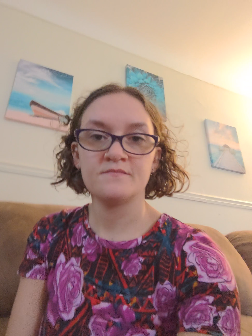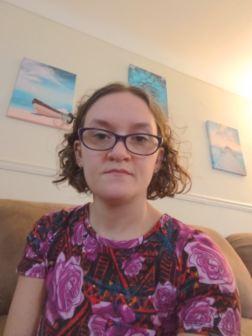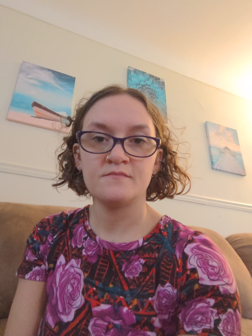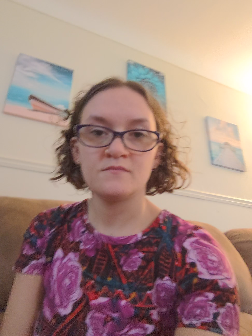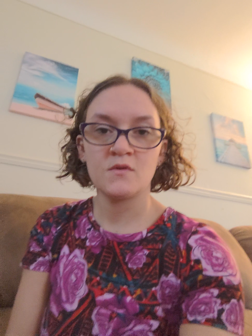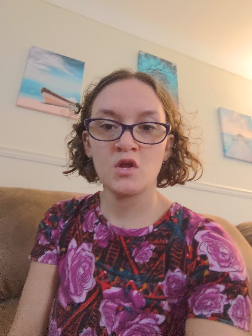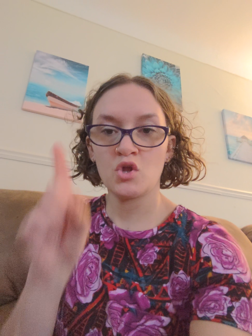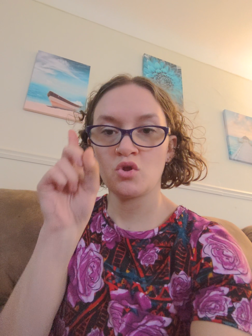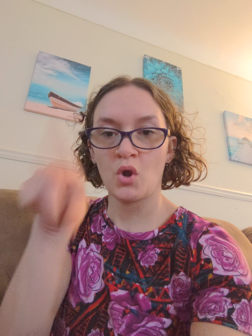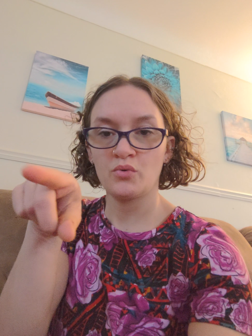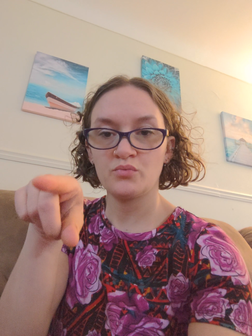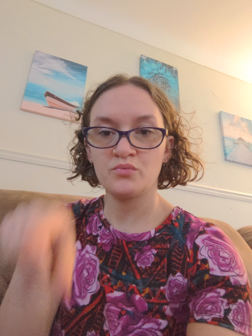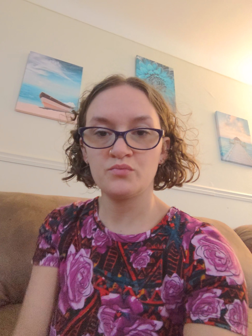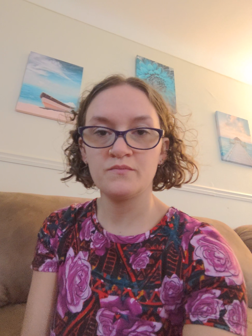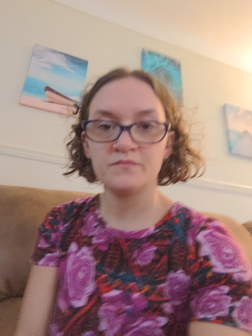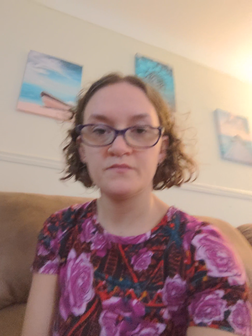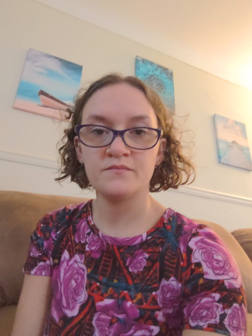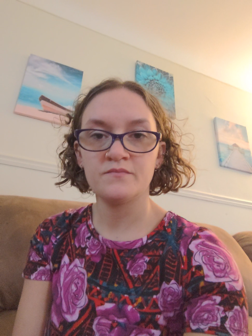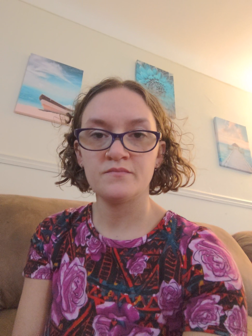go